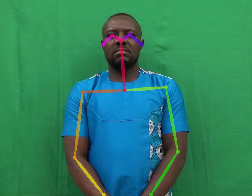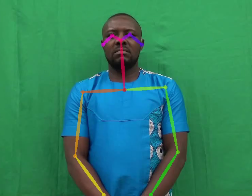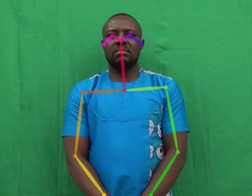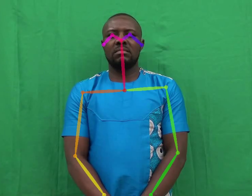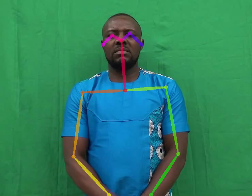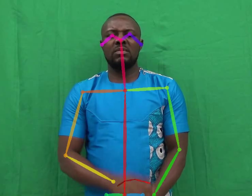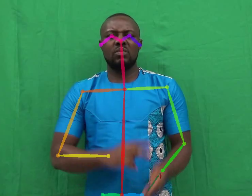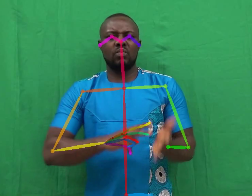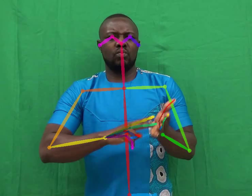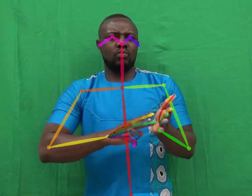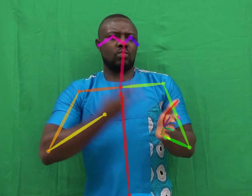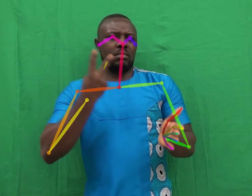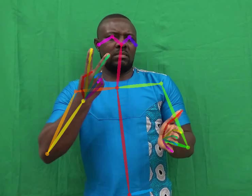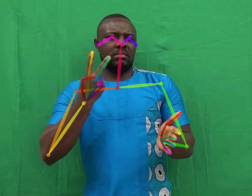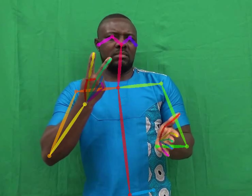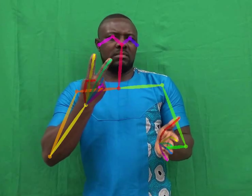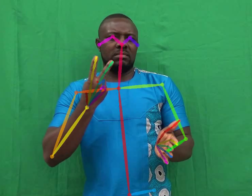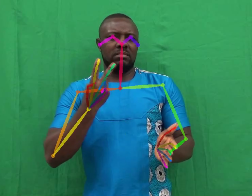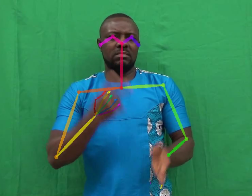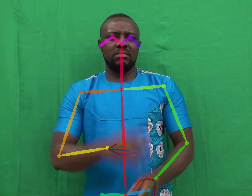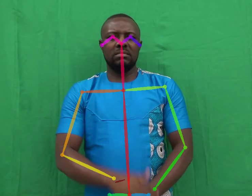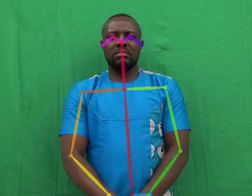twice